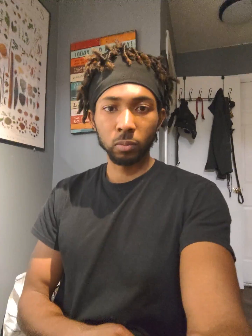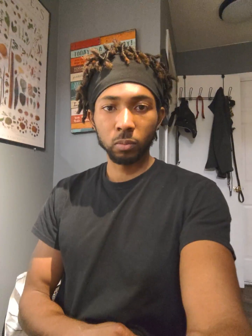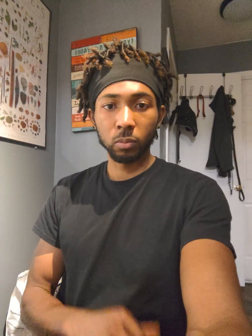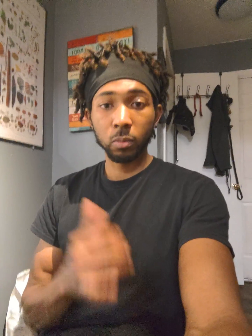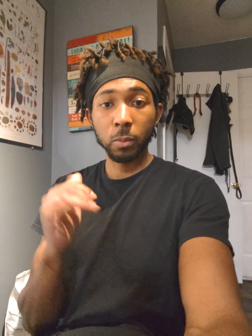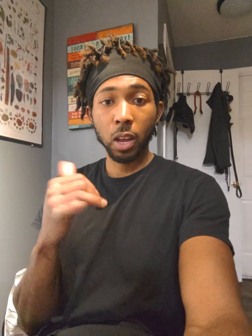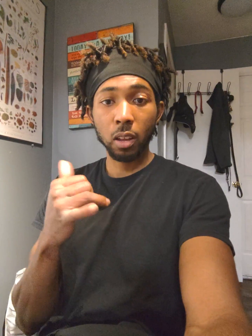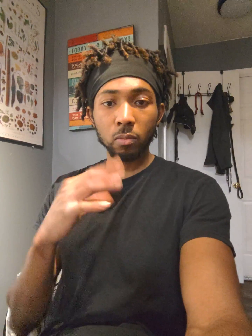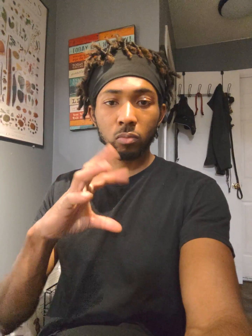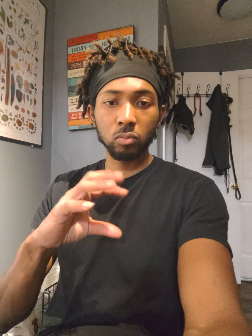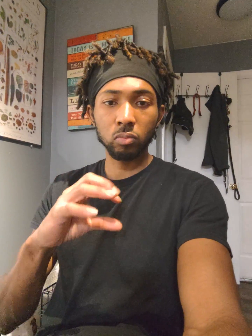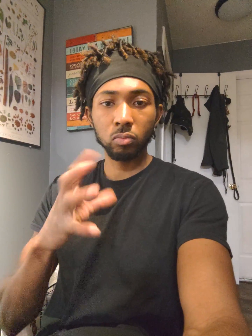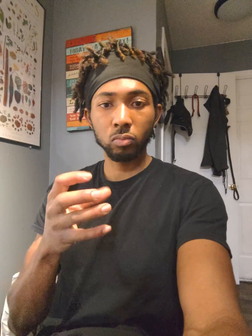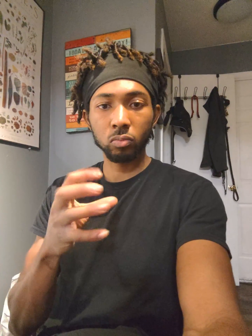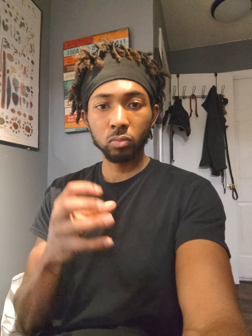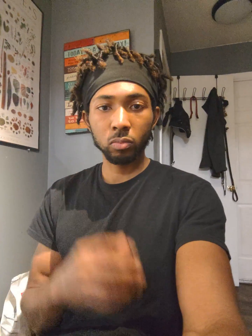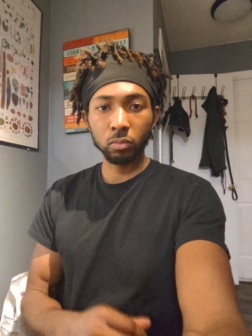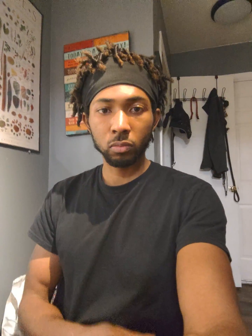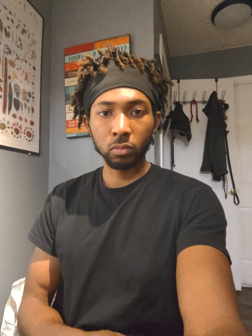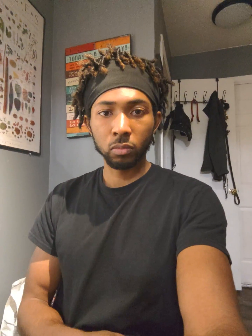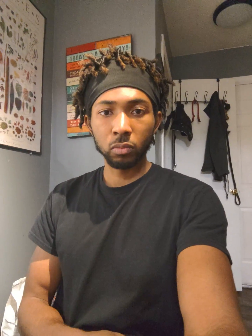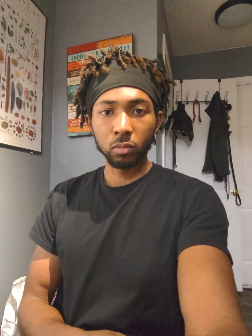play dough